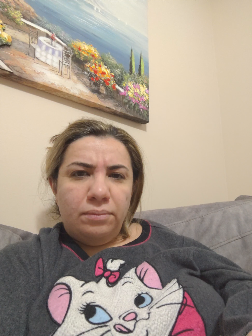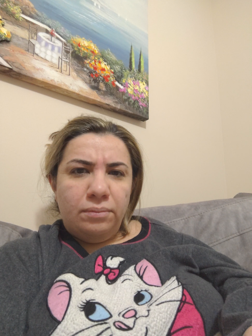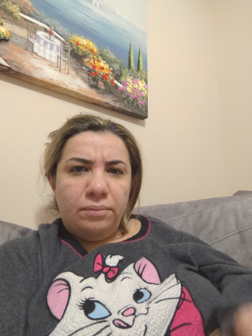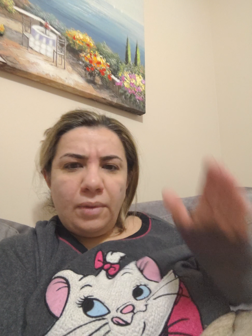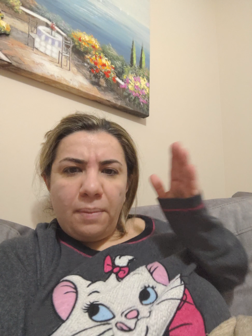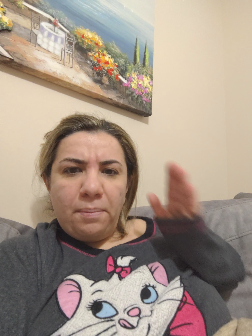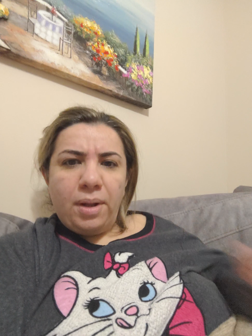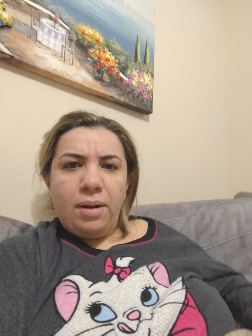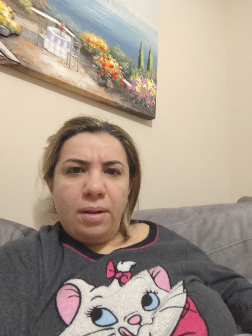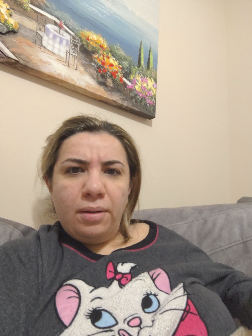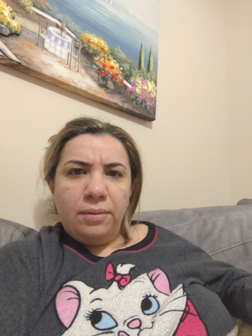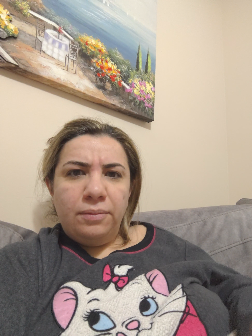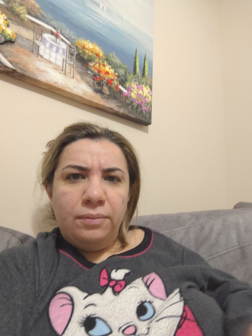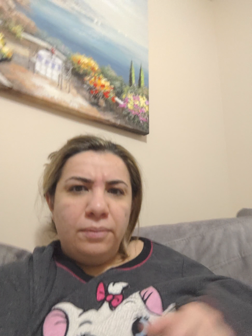person